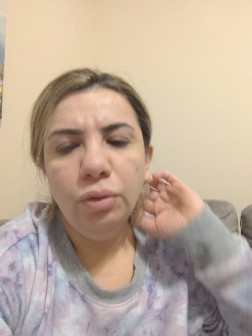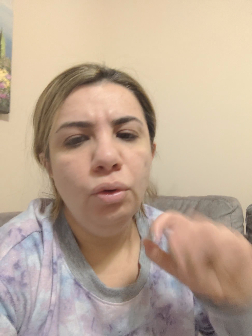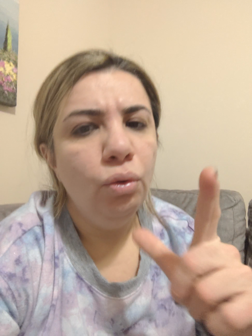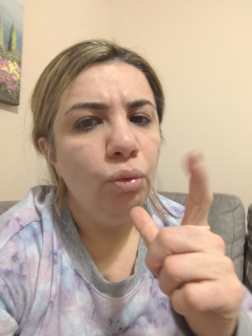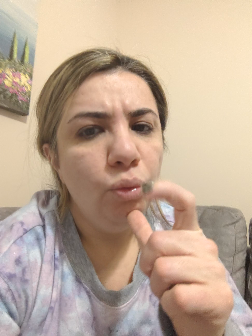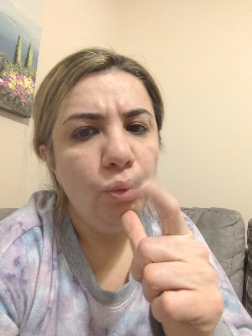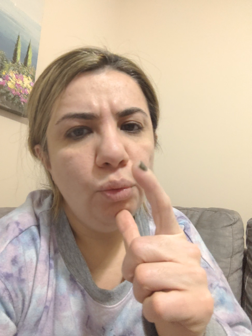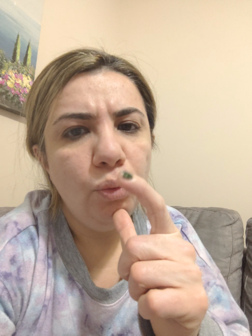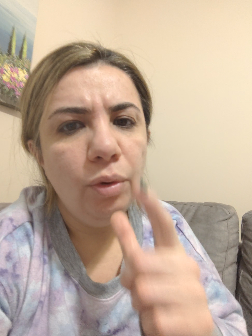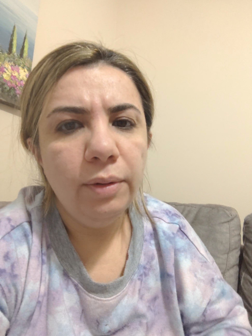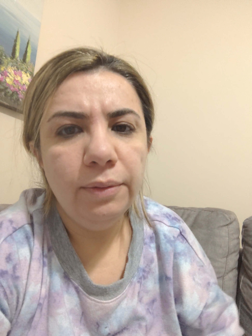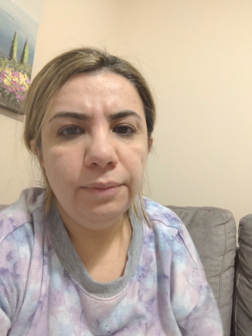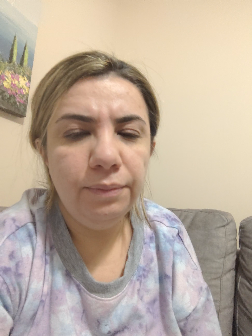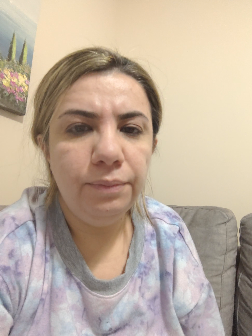who